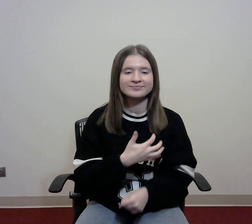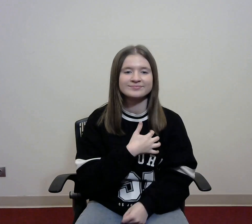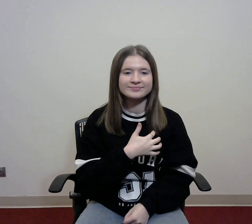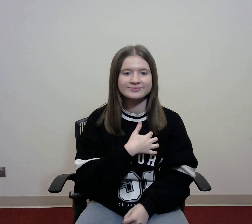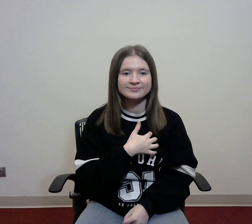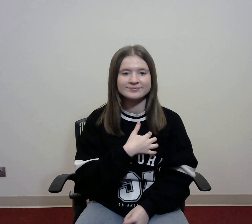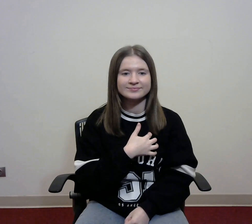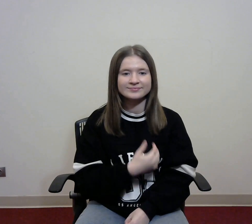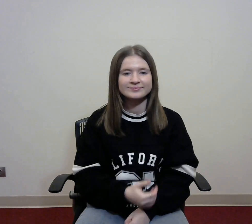istəmək